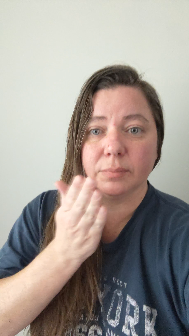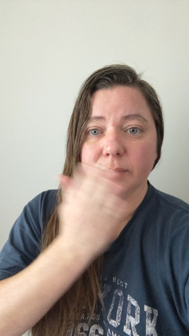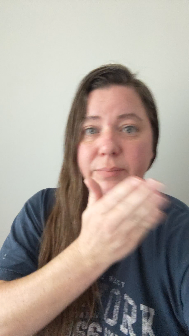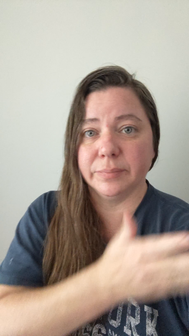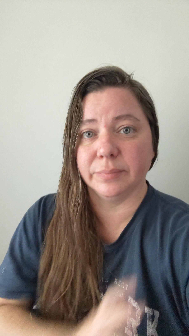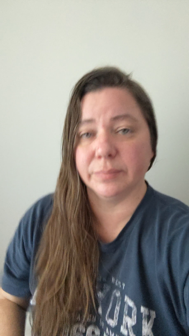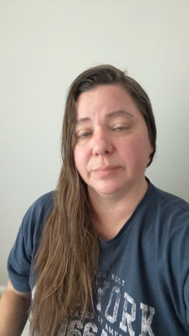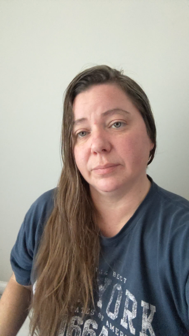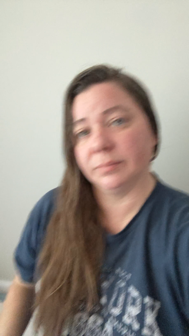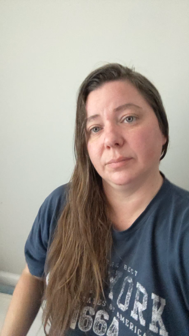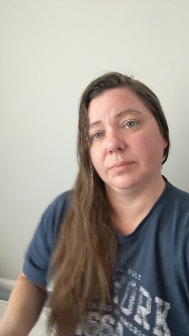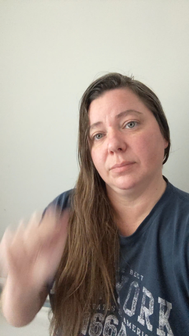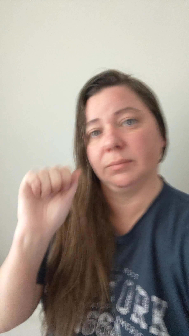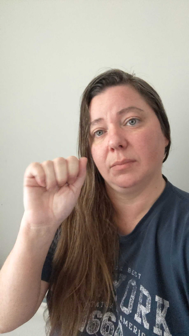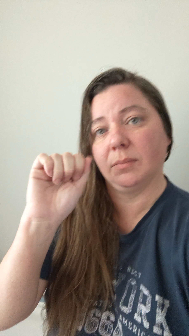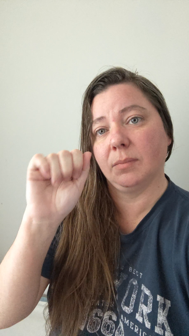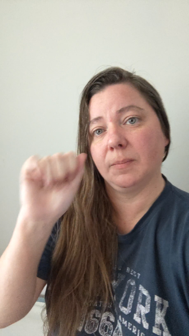knock